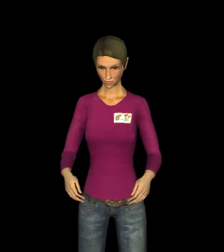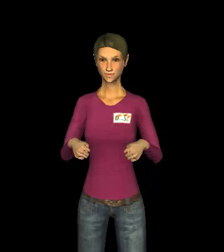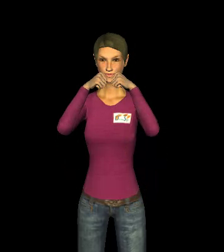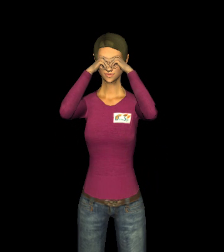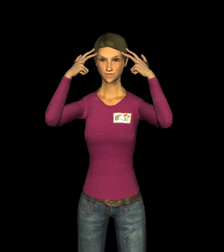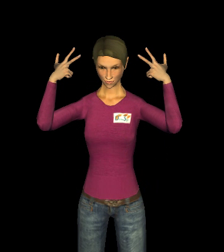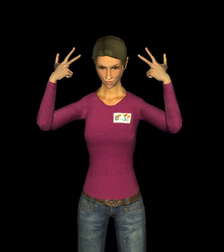قط